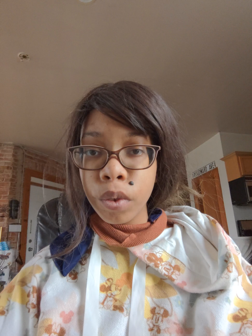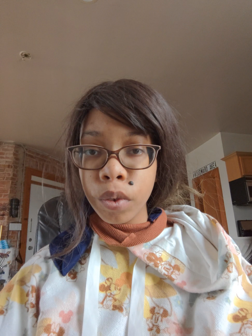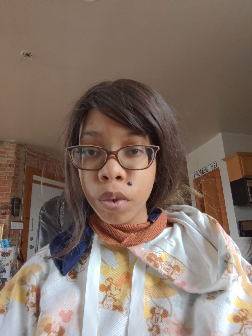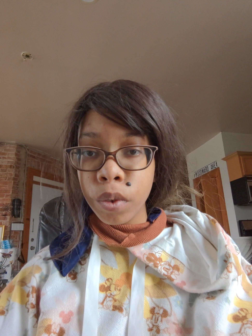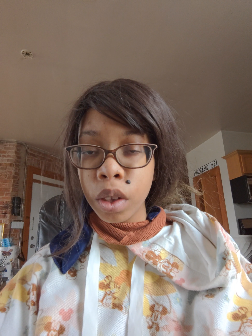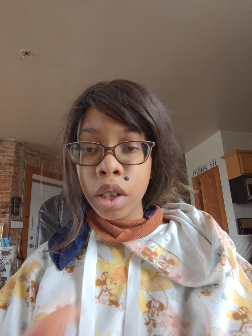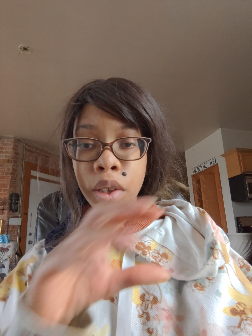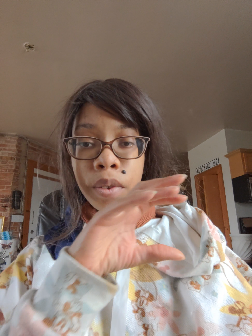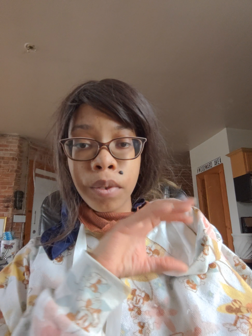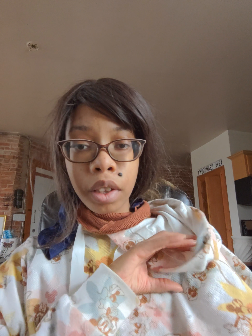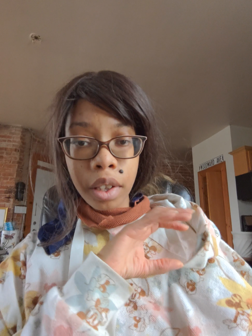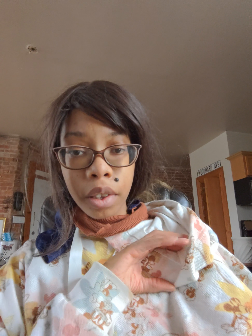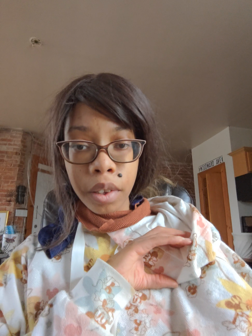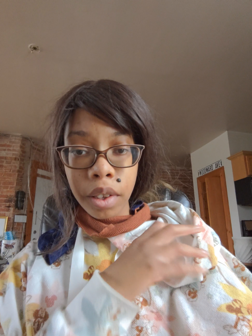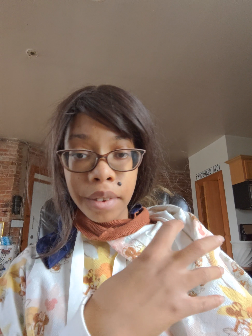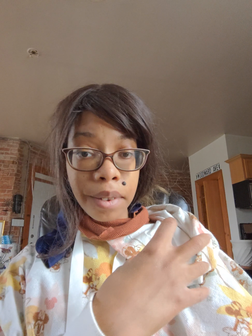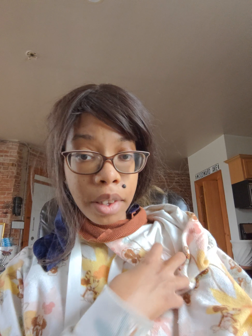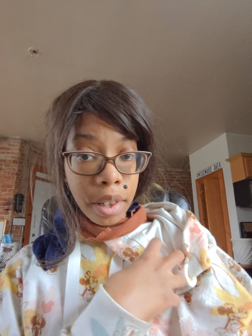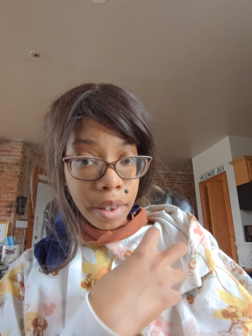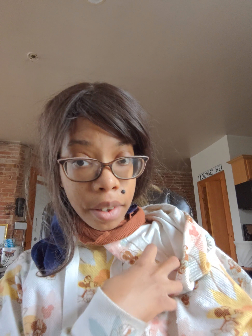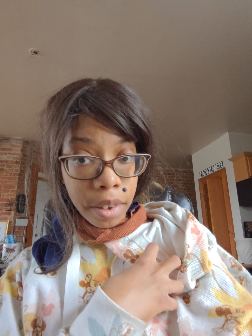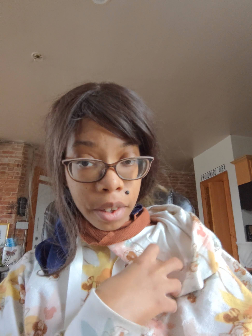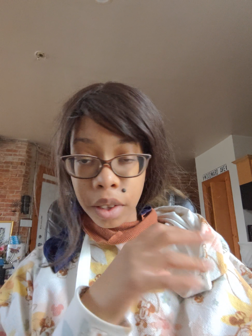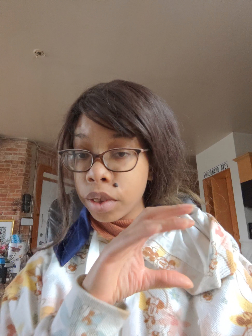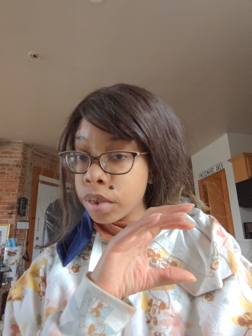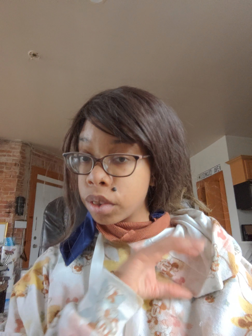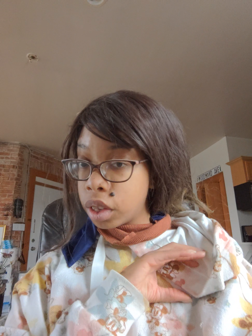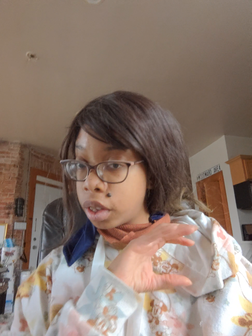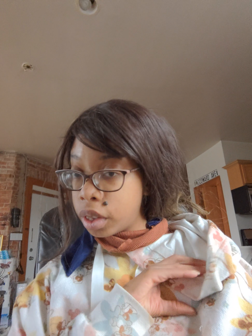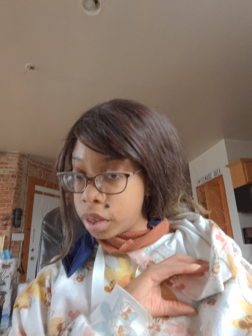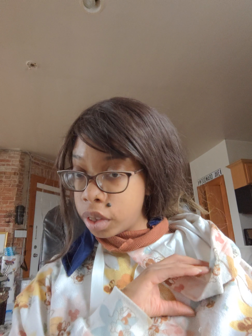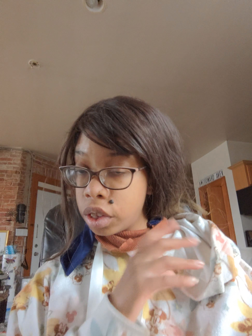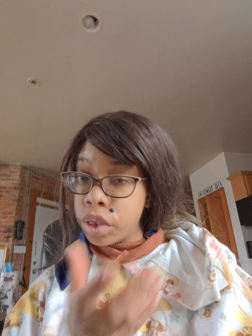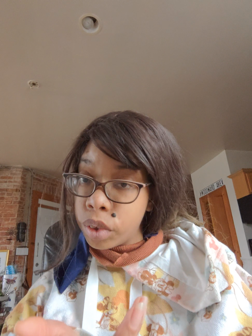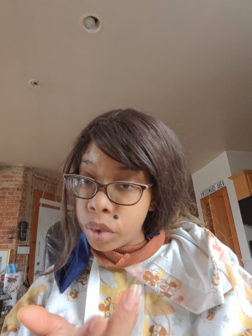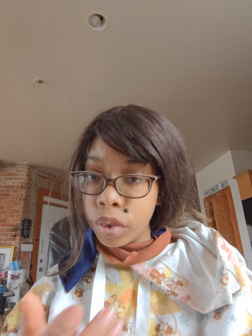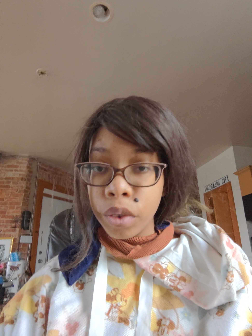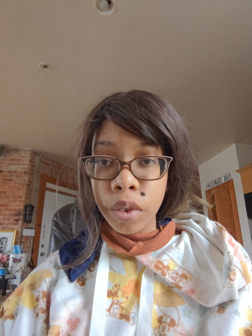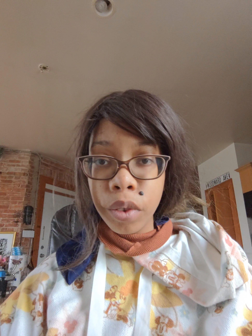police